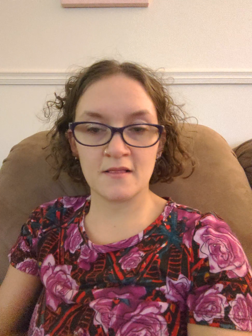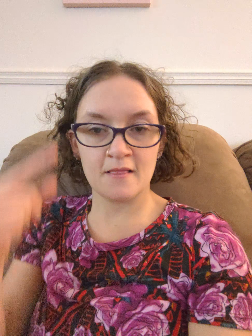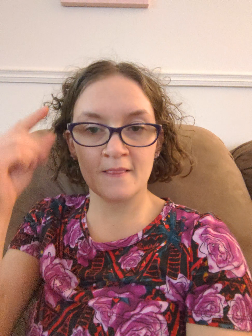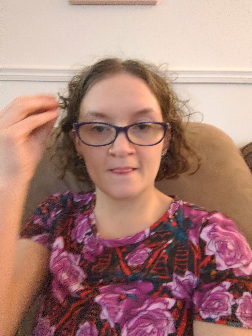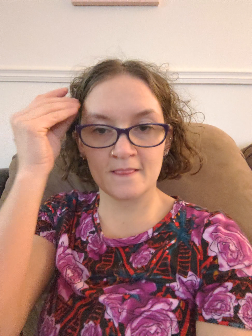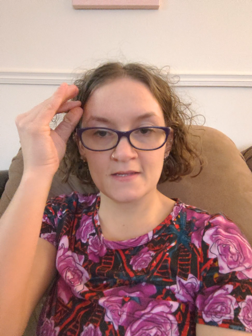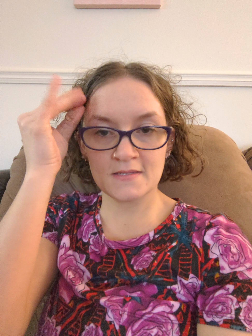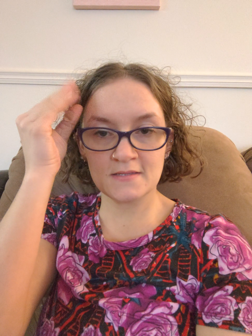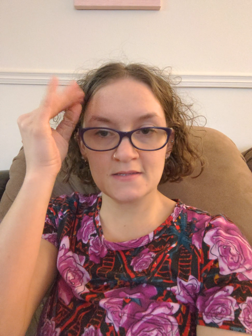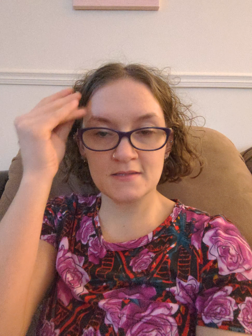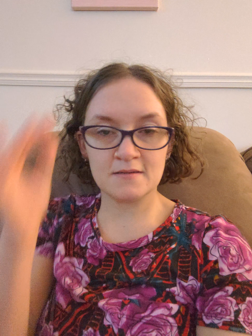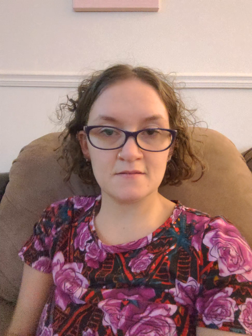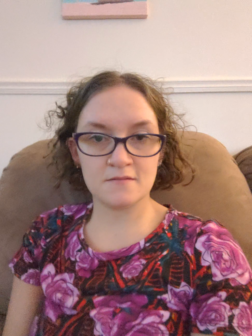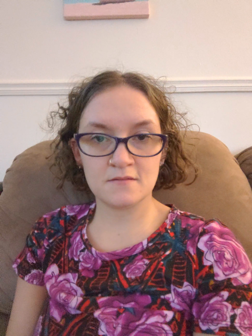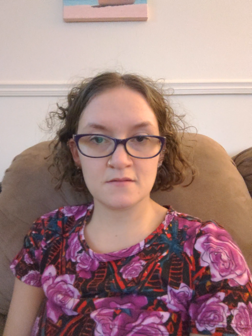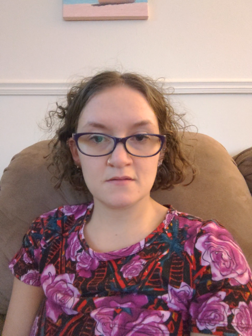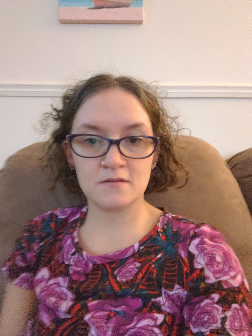think